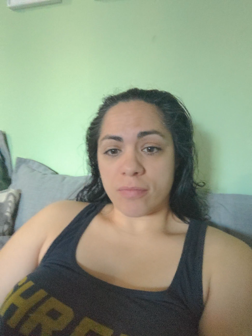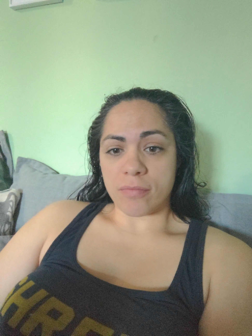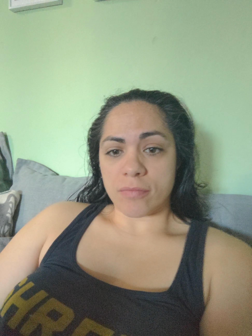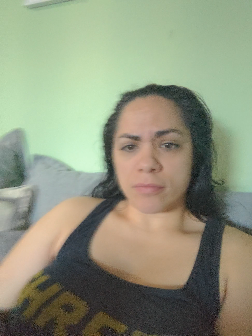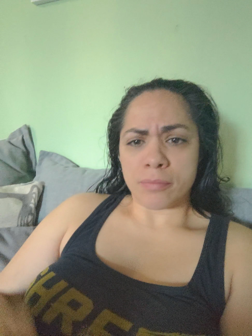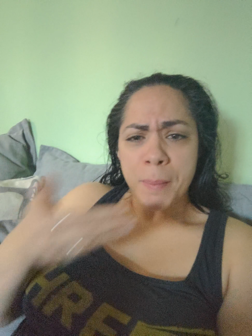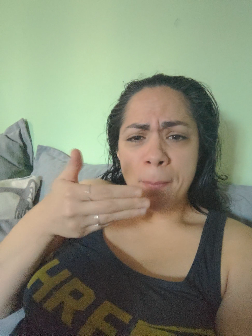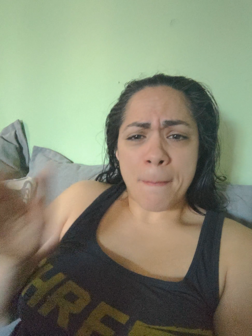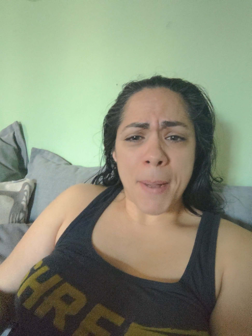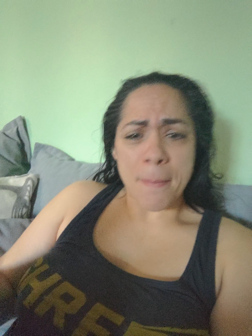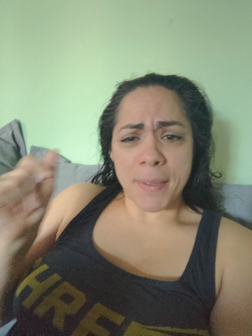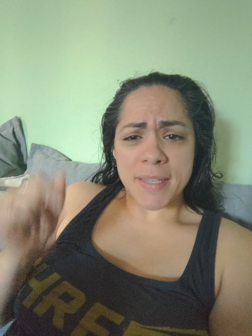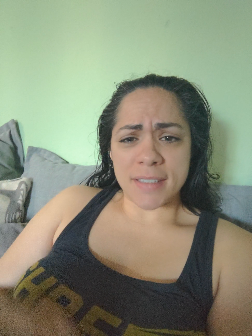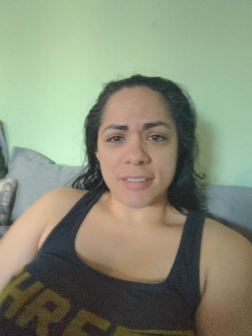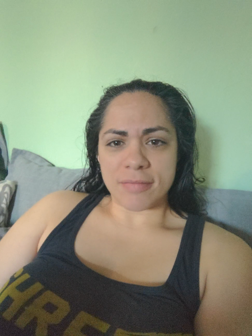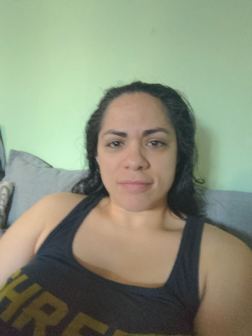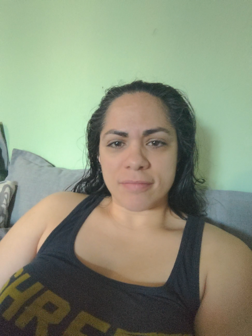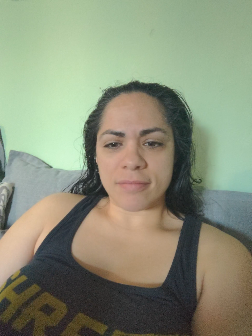puppy